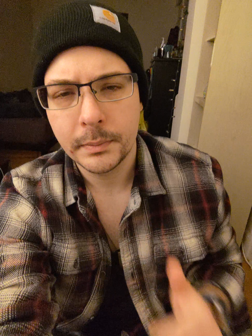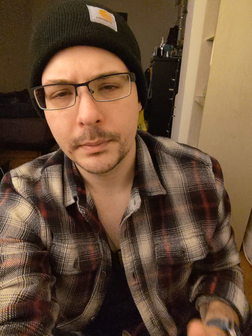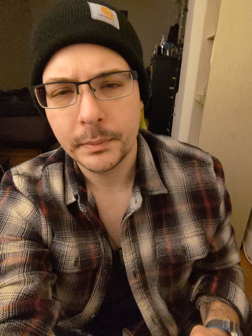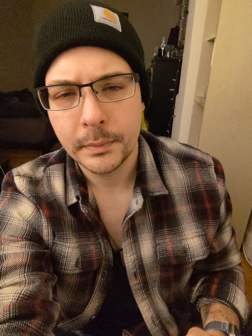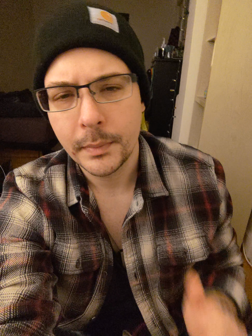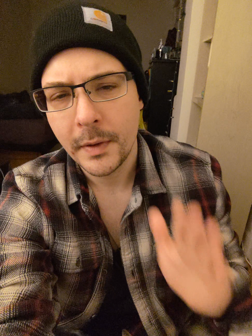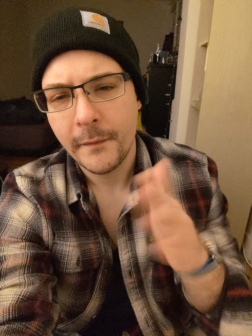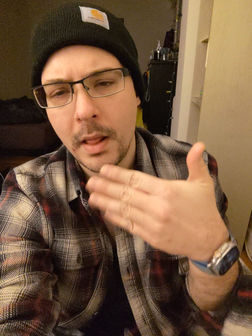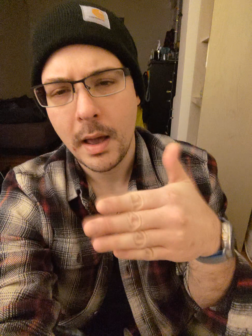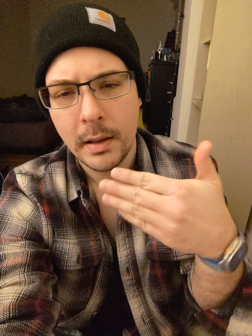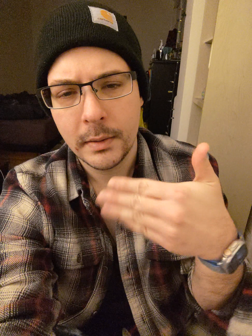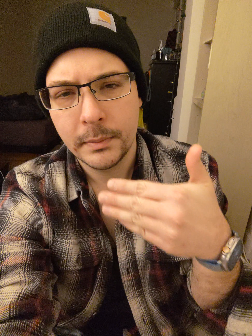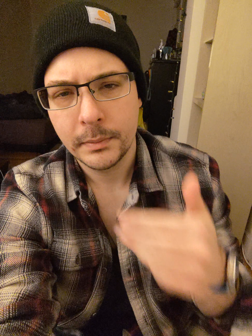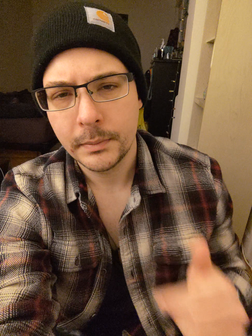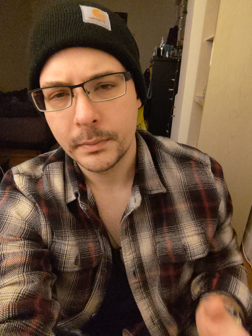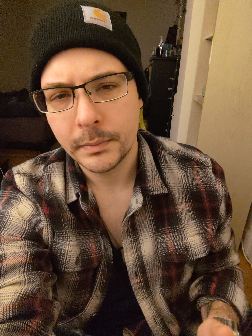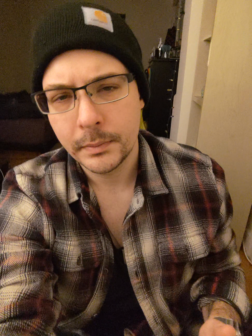flag